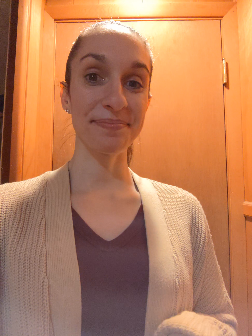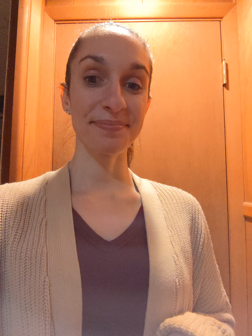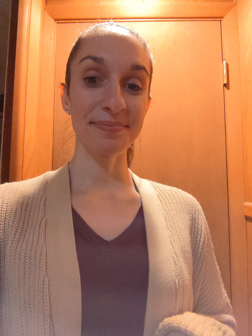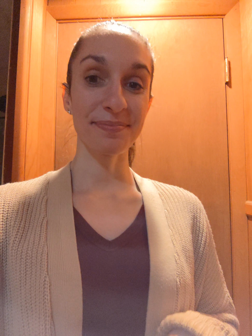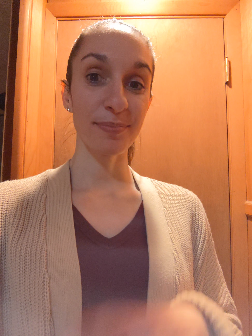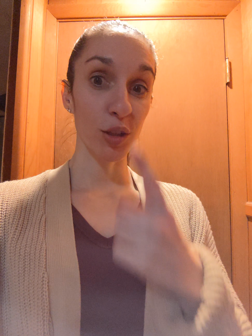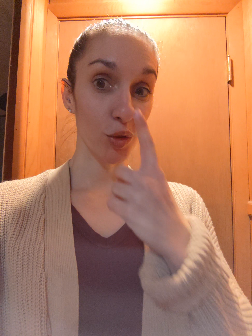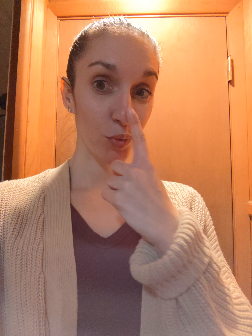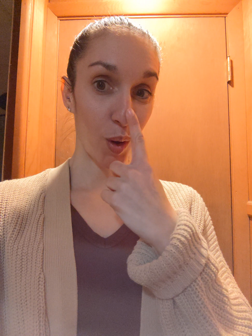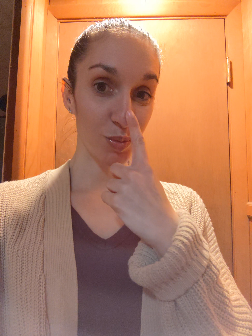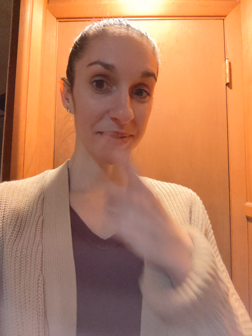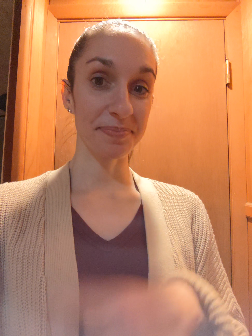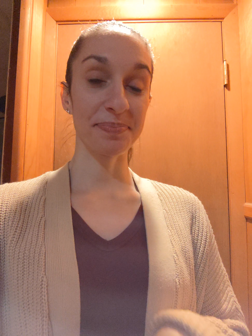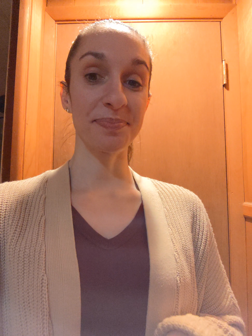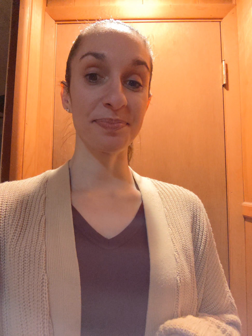nose